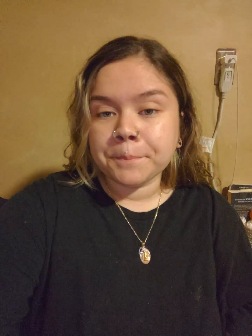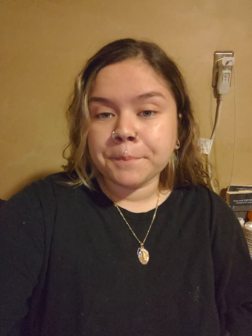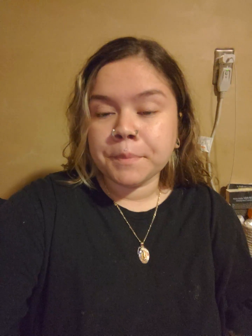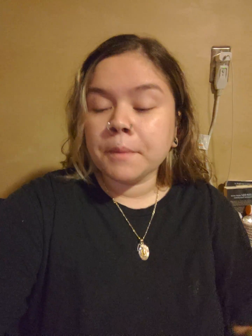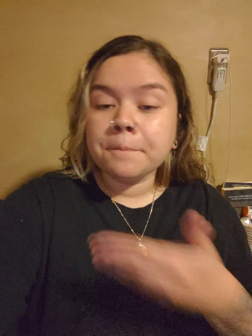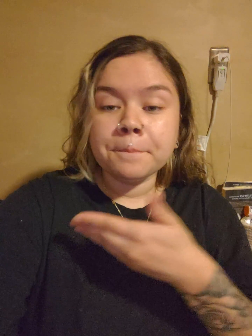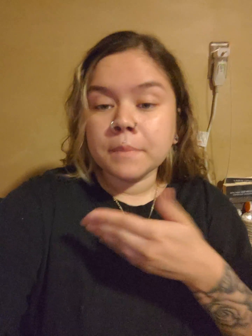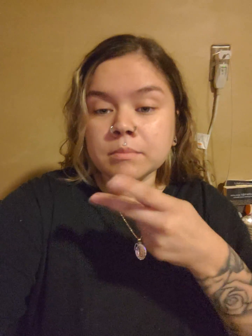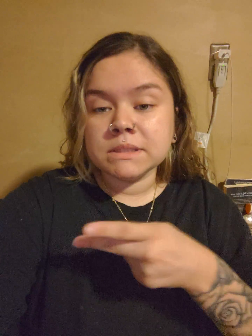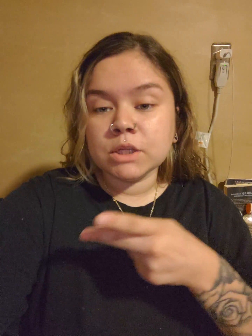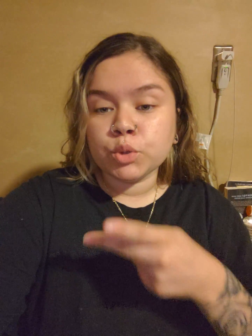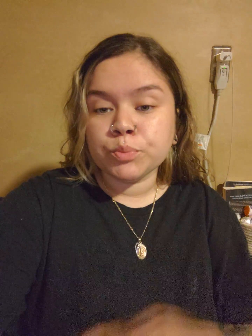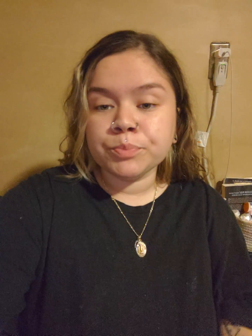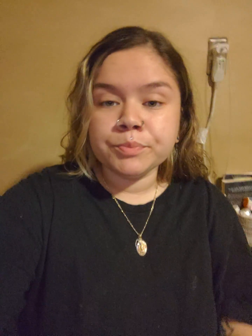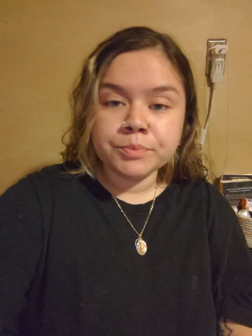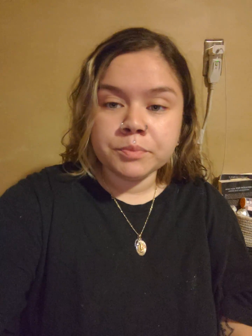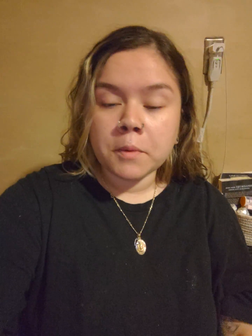babysitter